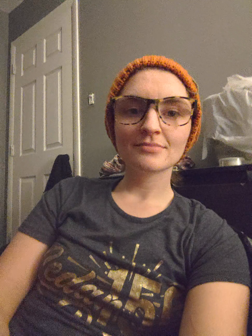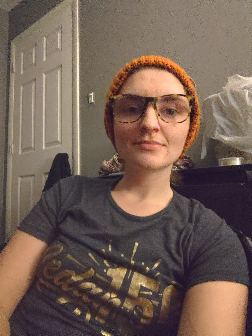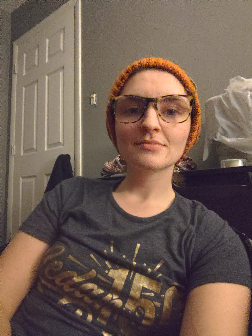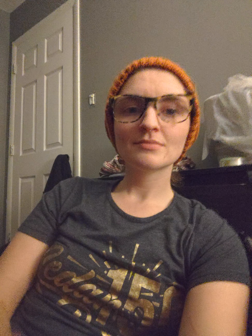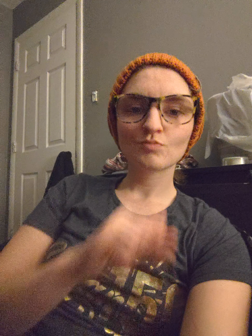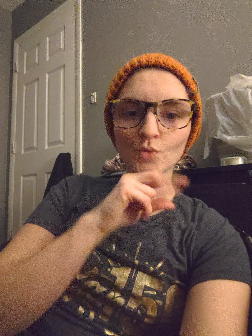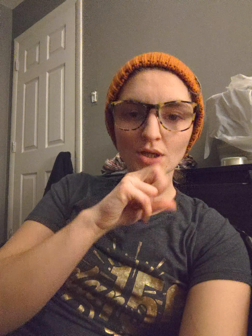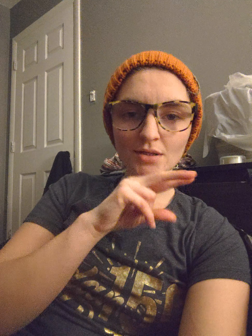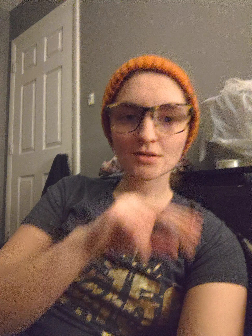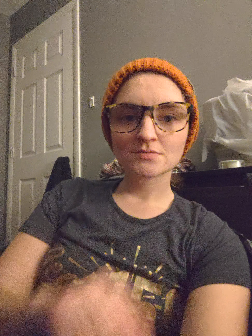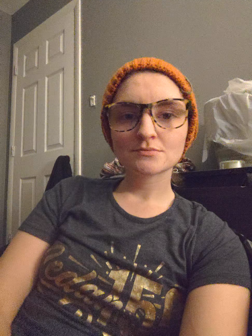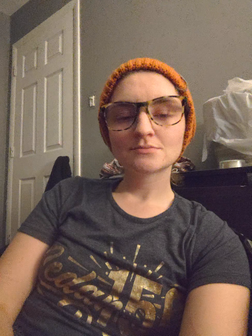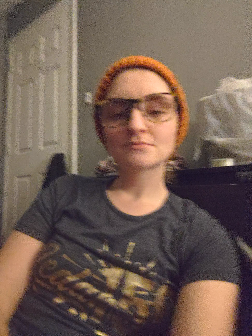frog